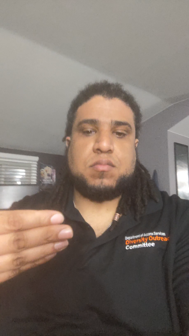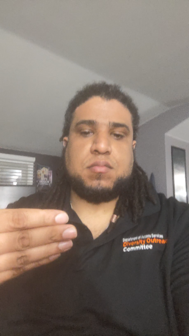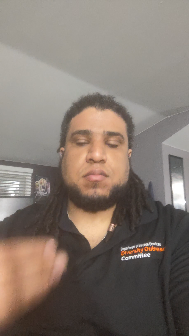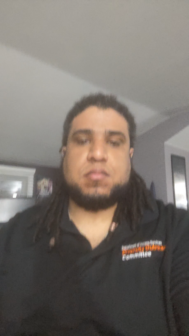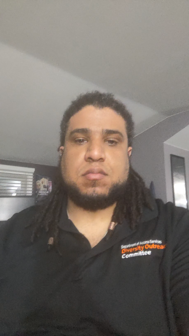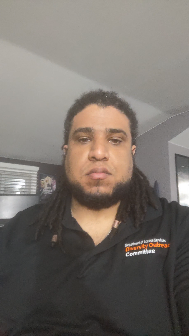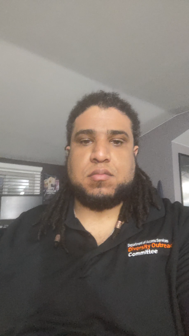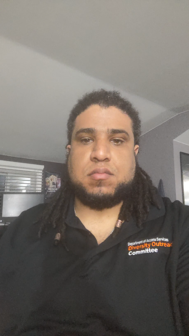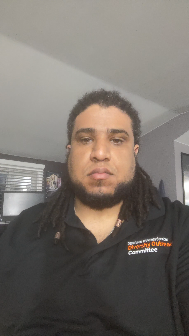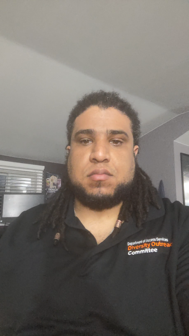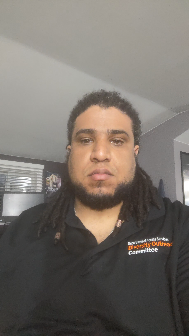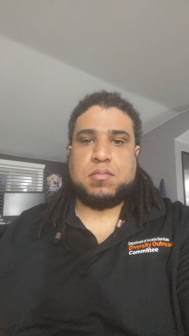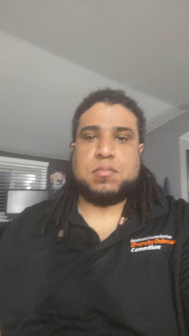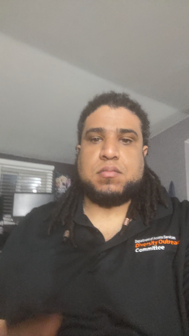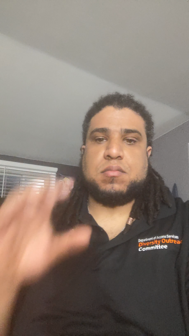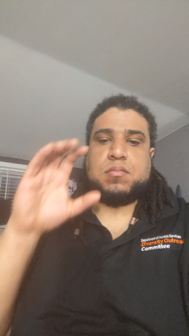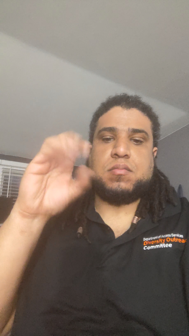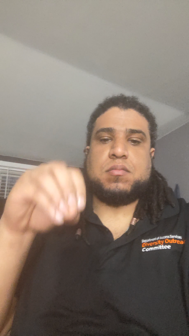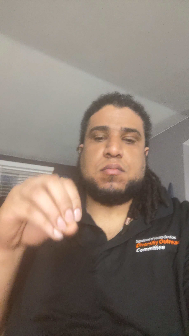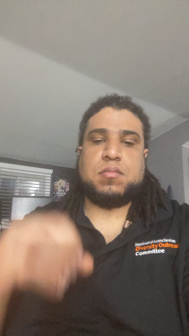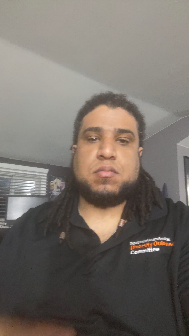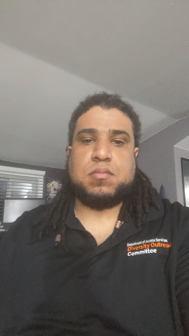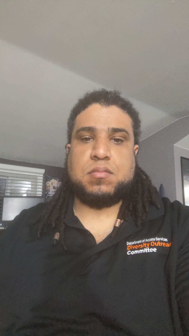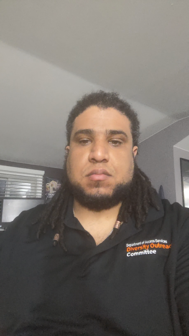bite